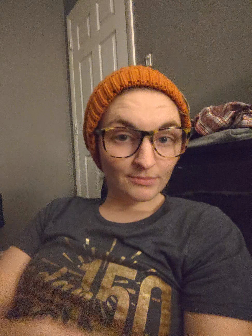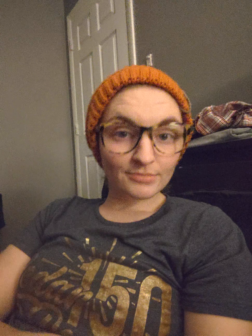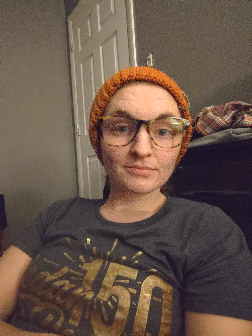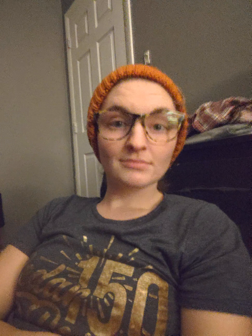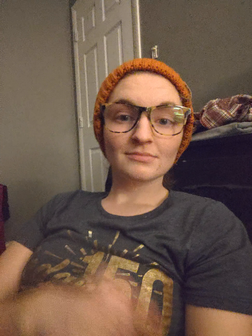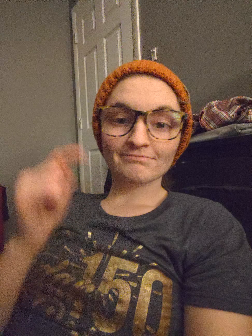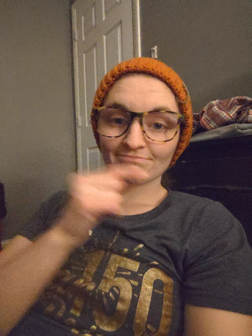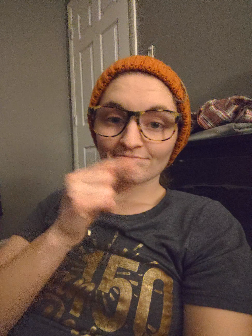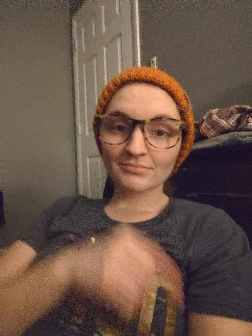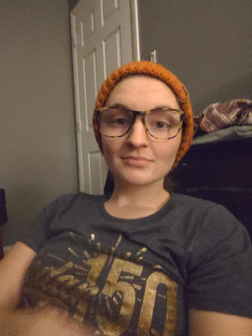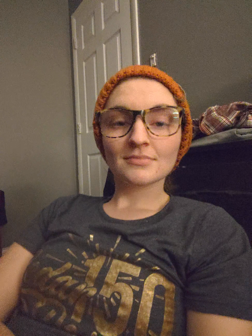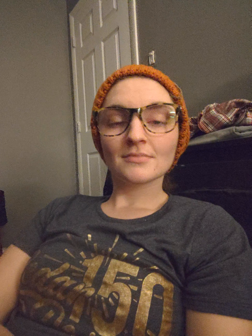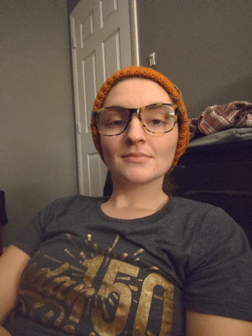toothbrush